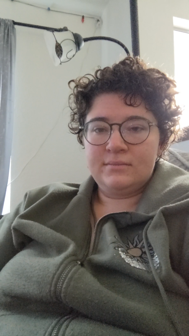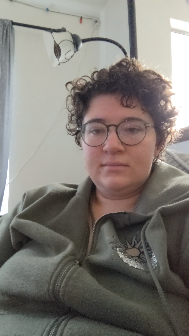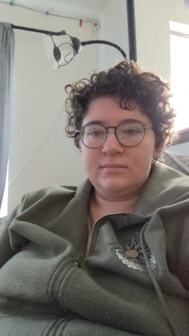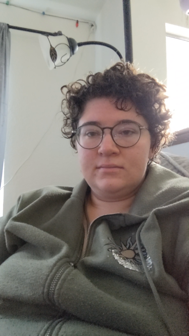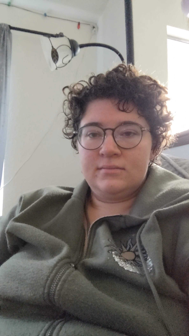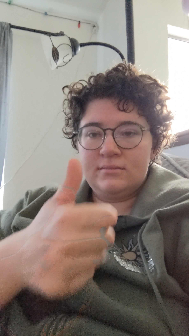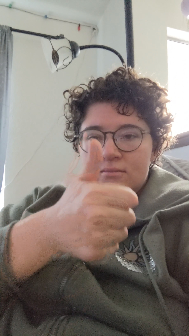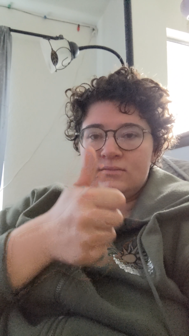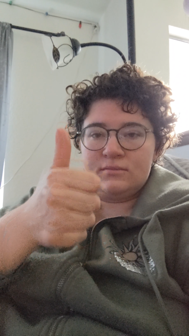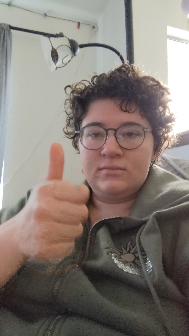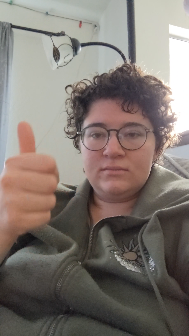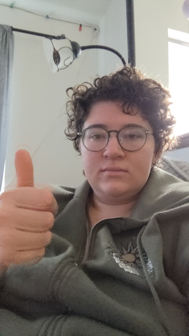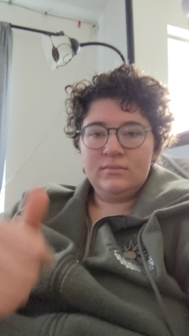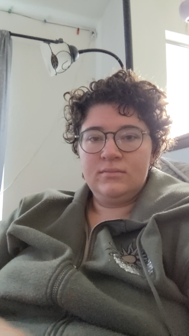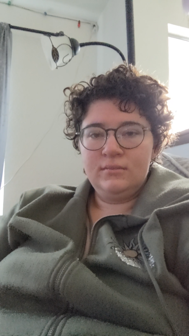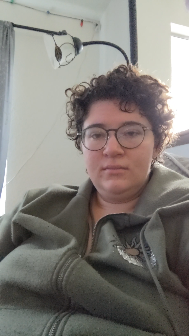each